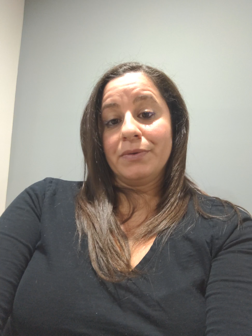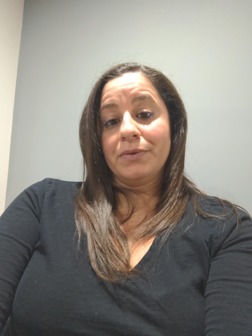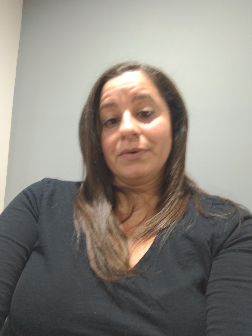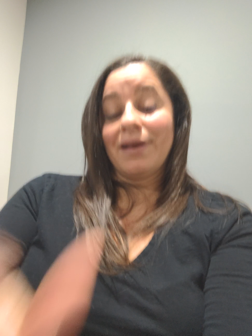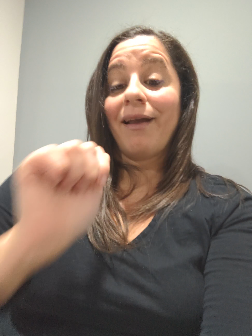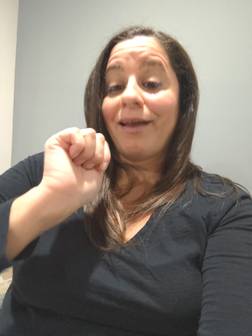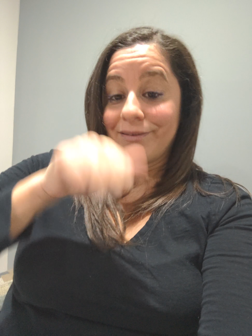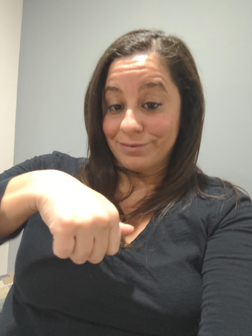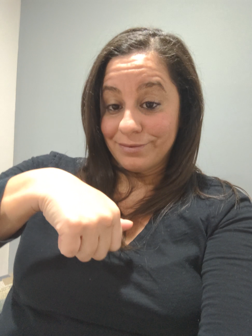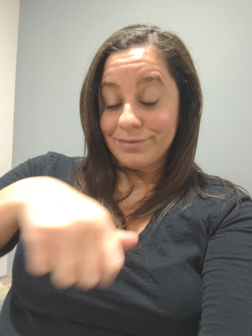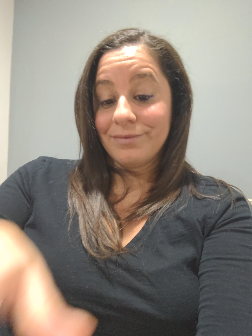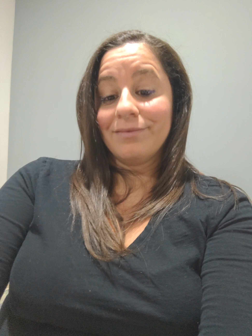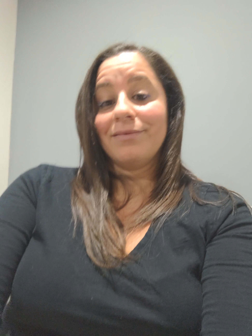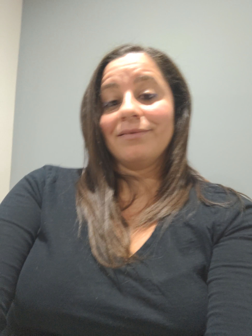can